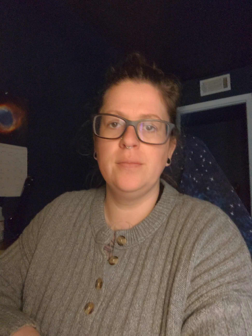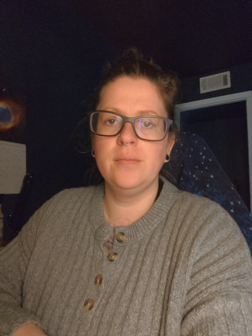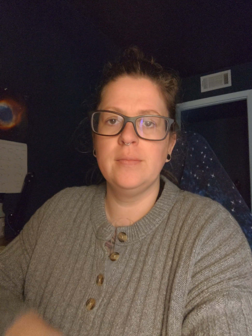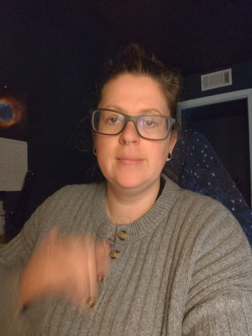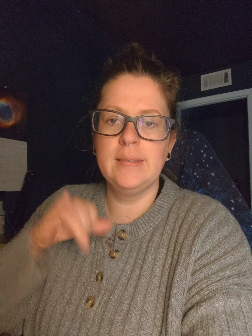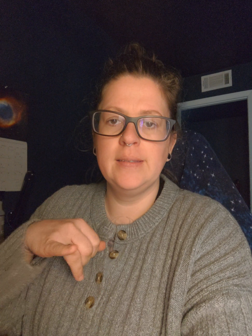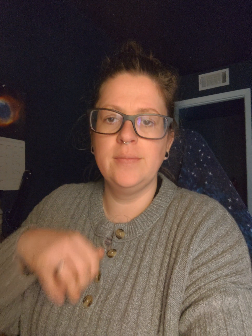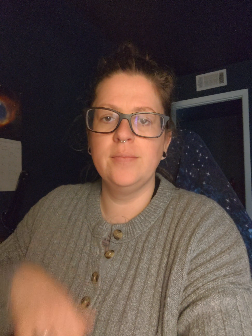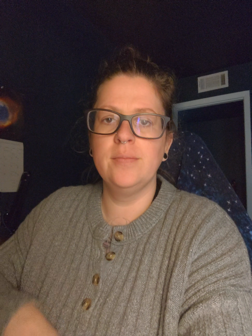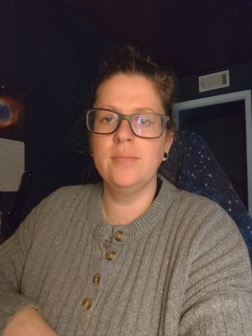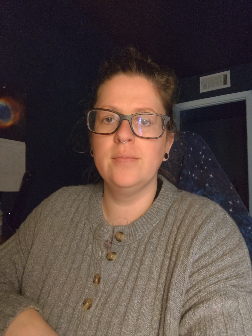that